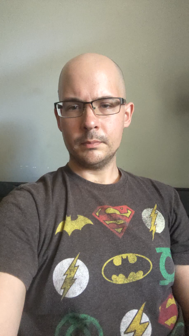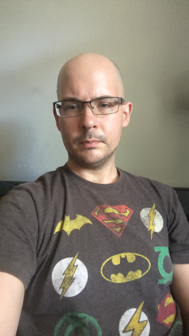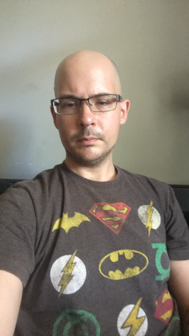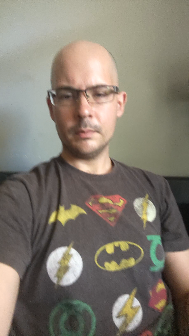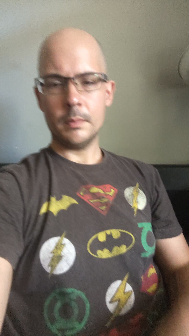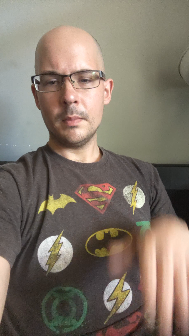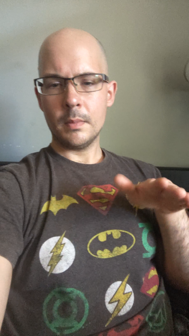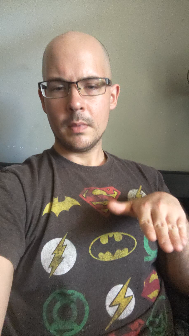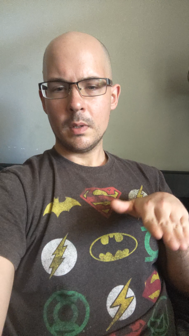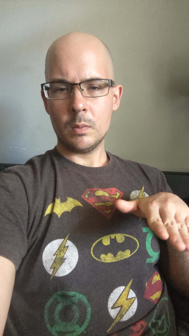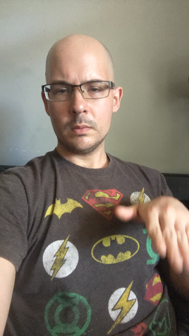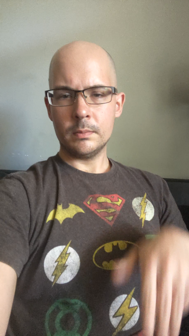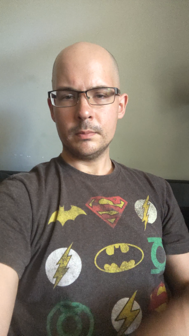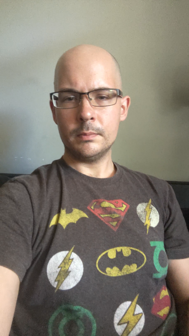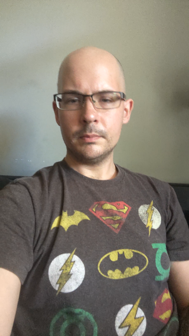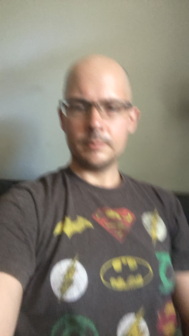penguin